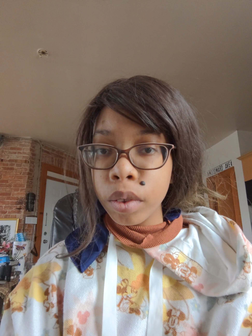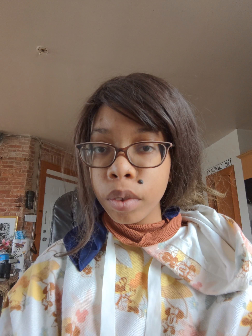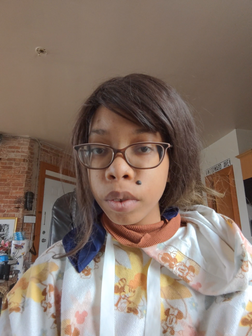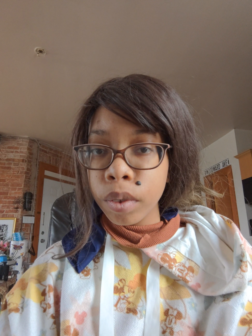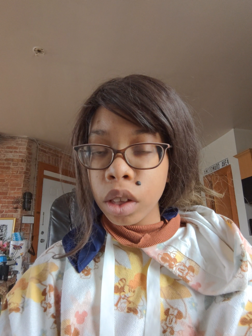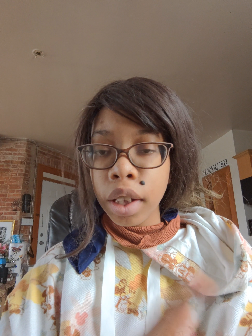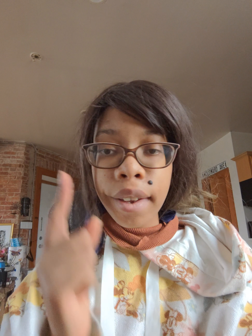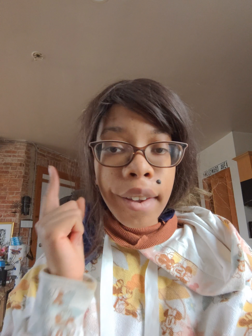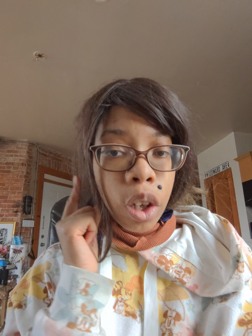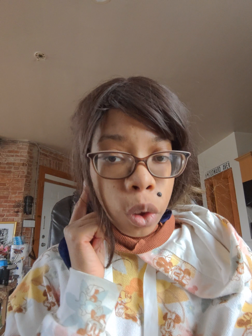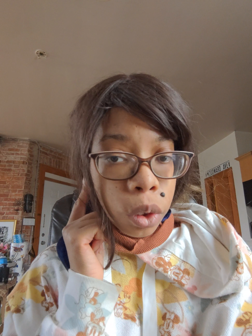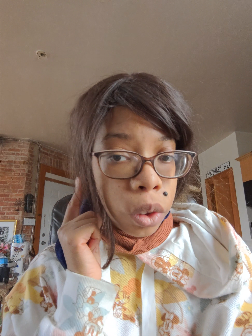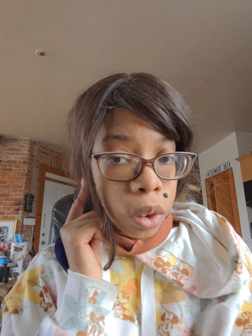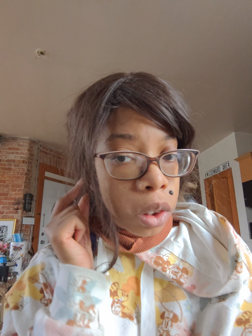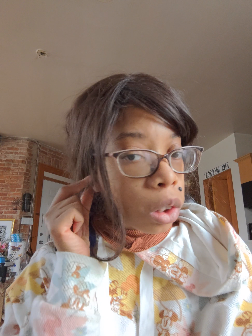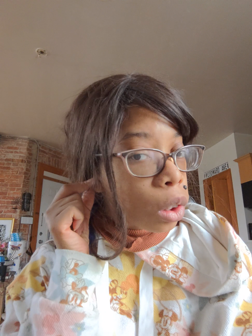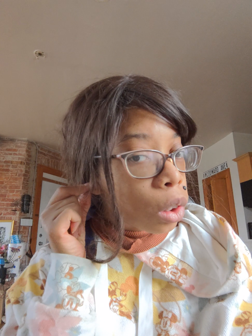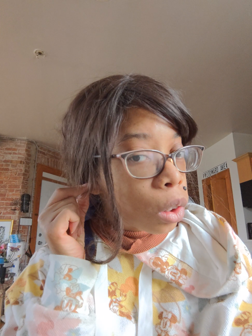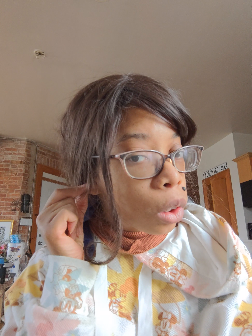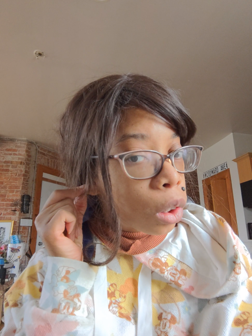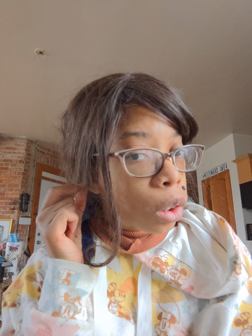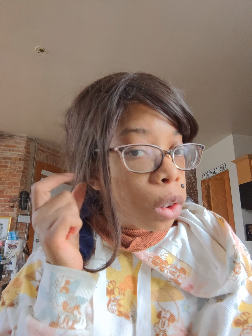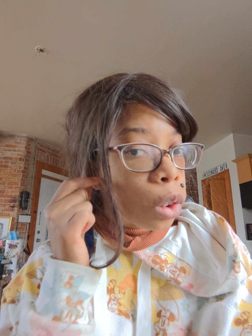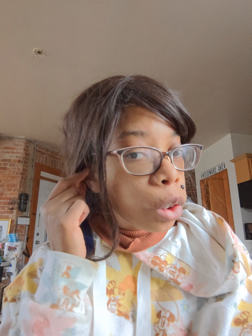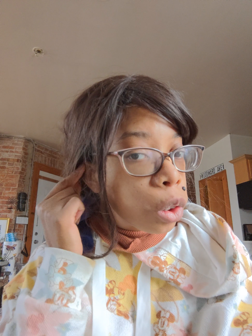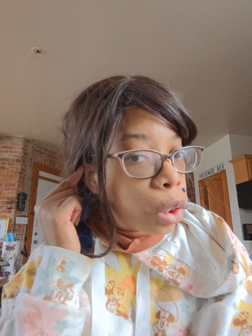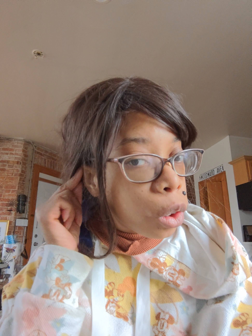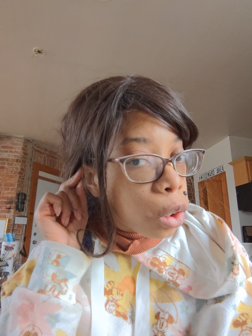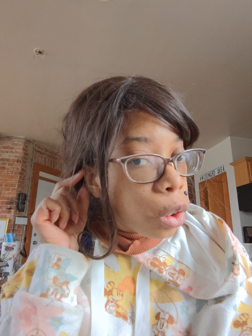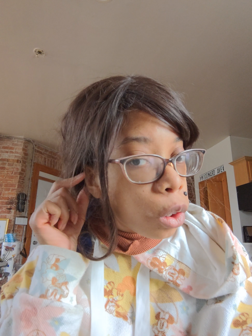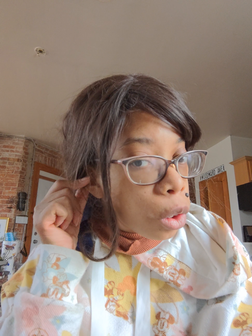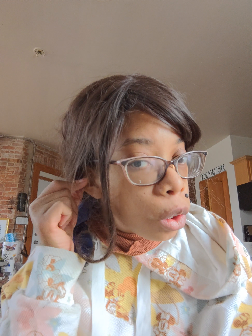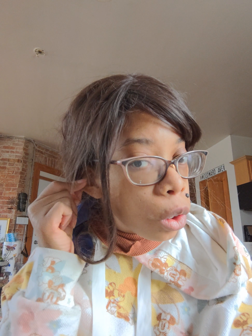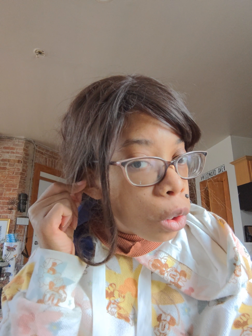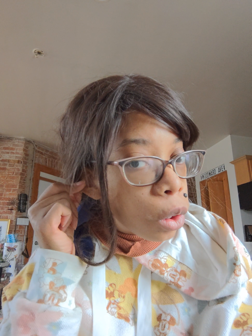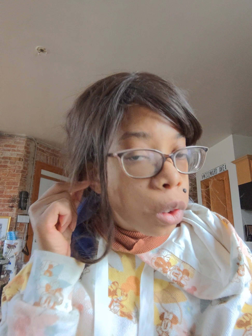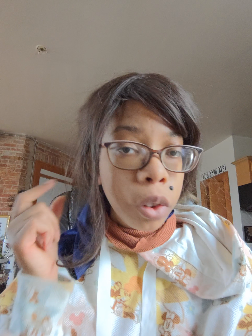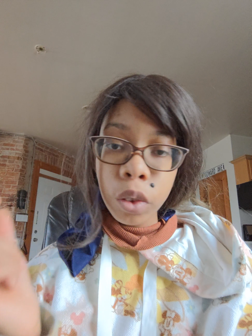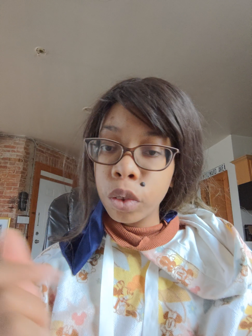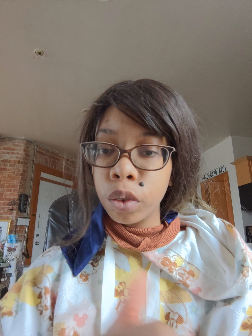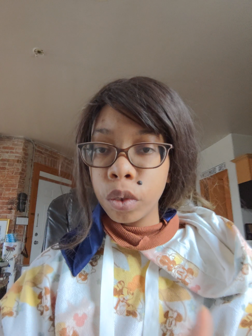ear